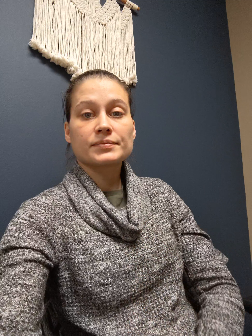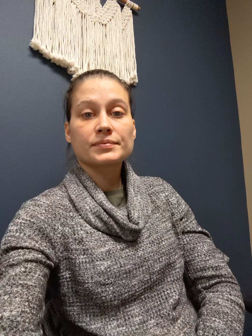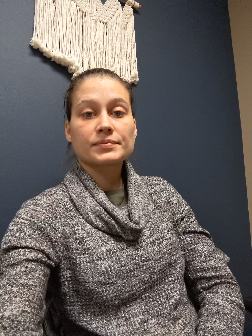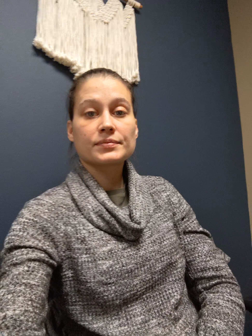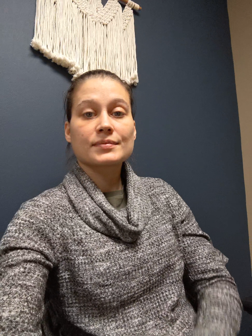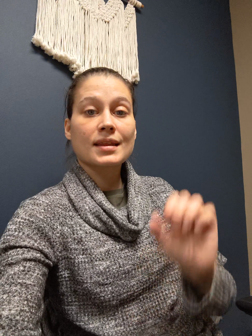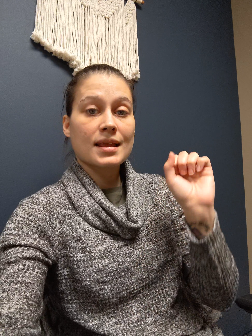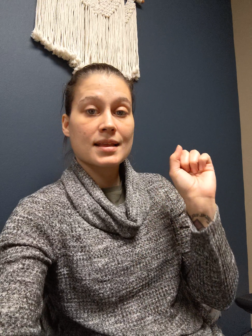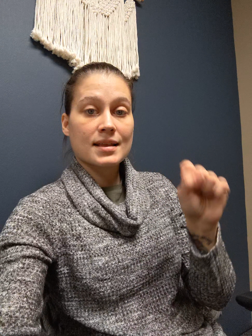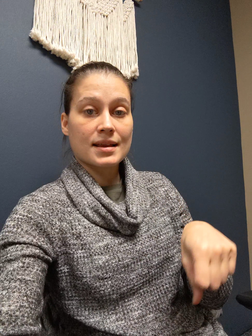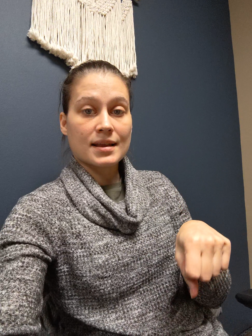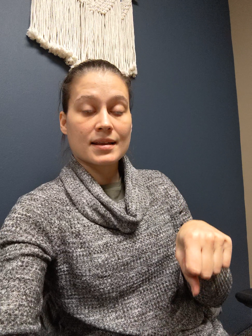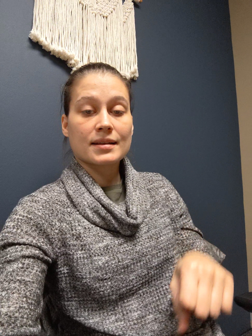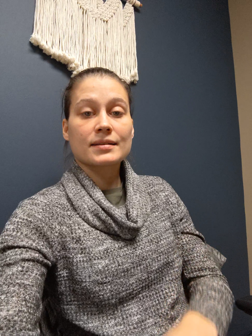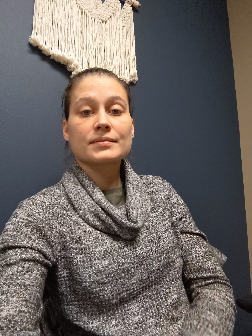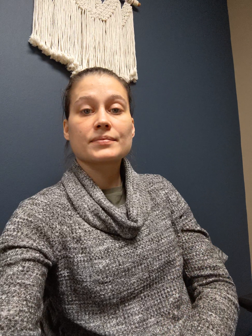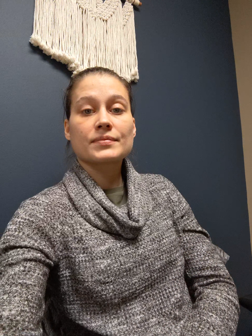can